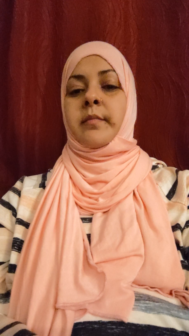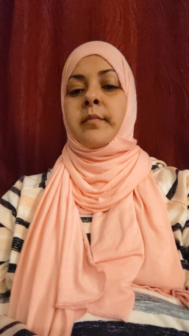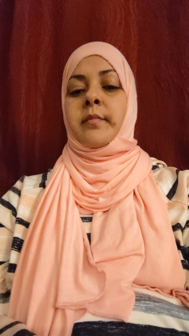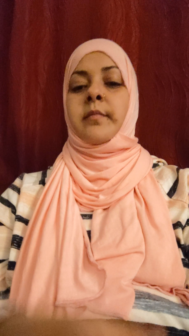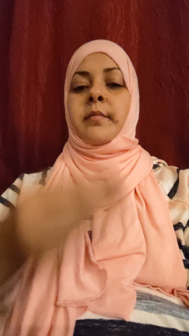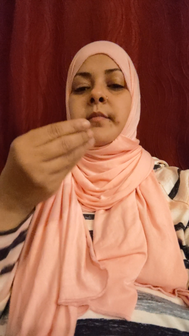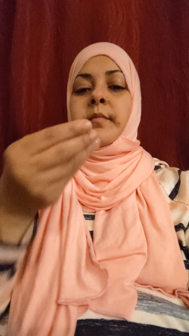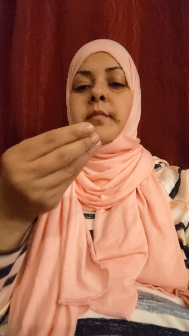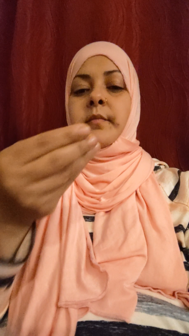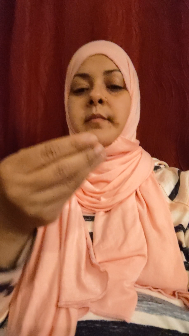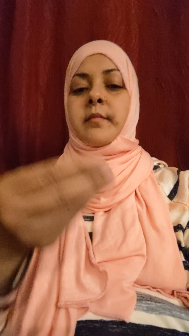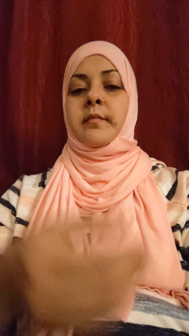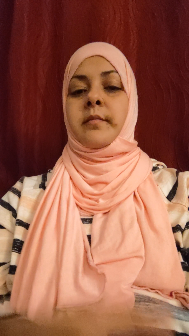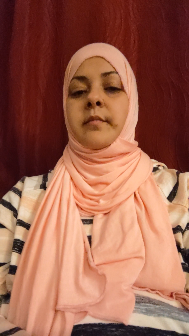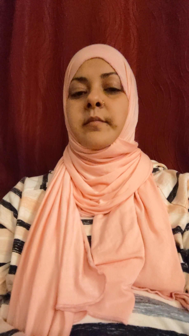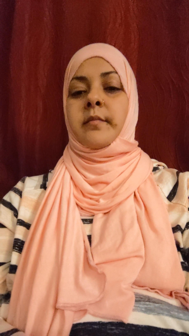feed